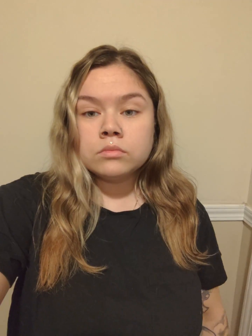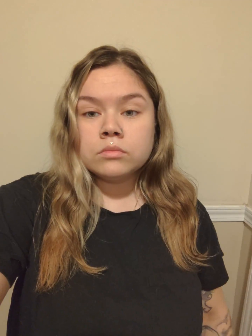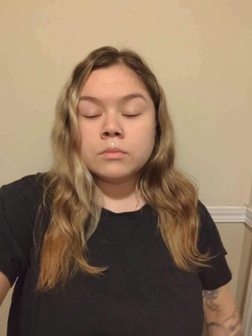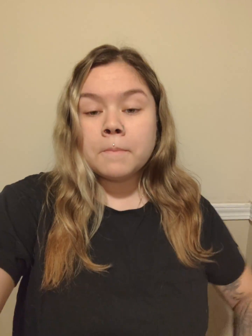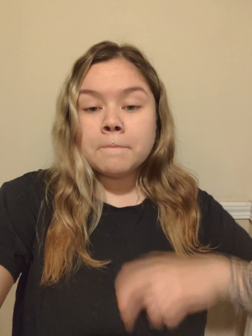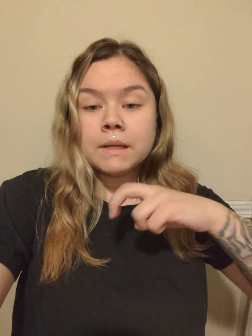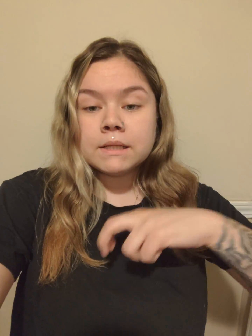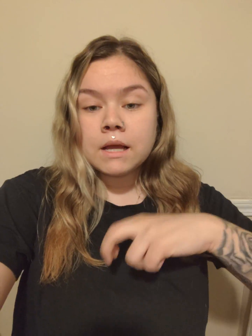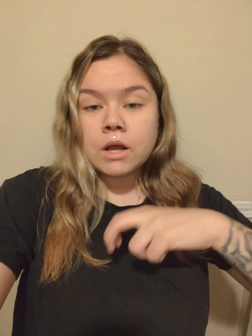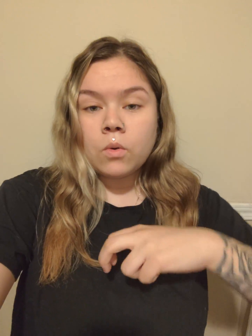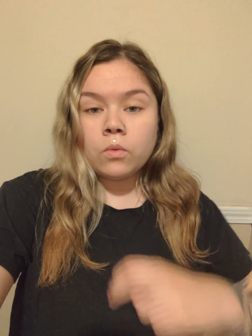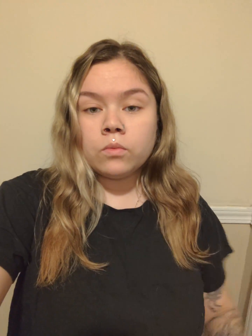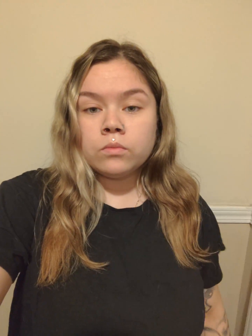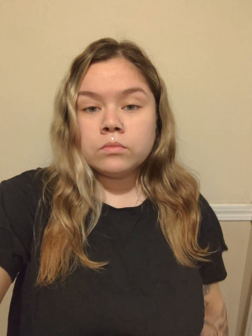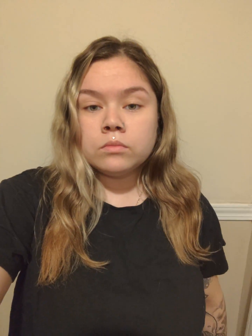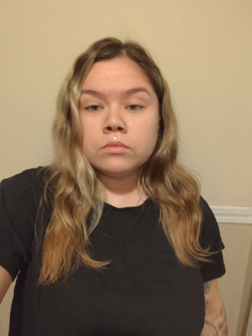potato